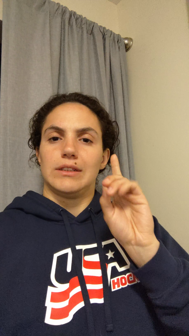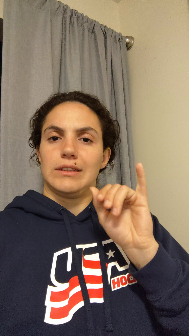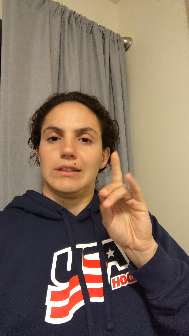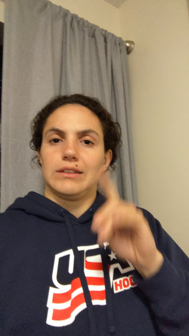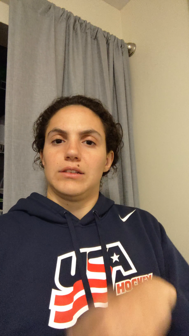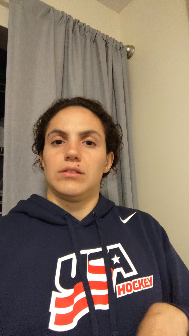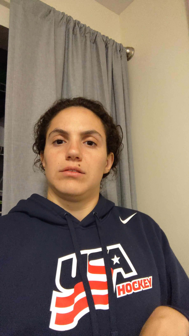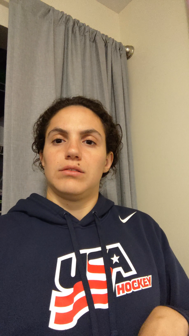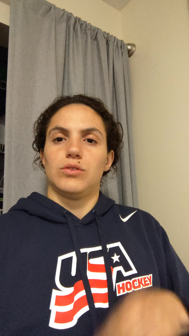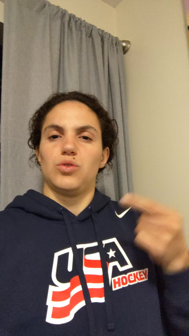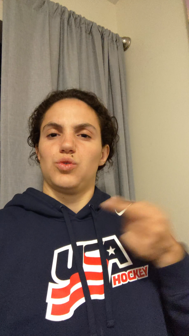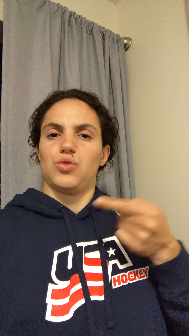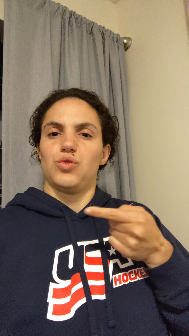hurt